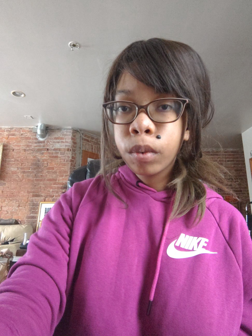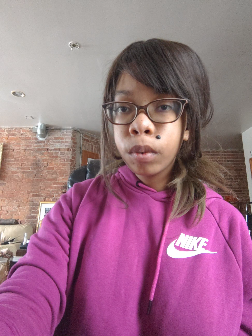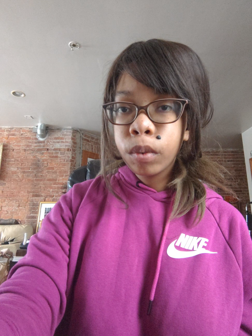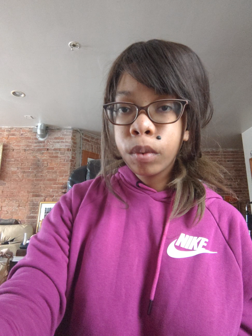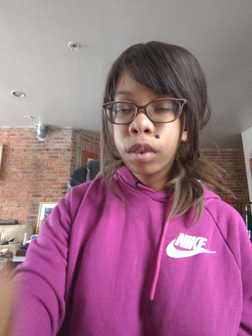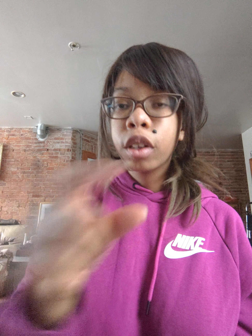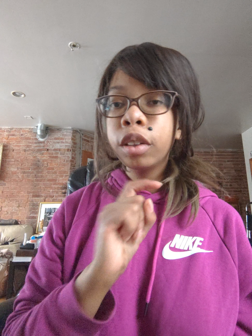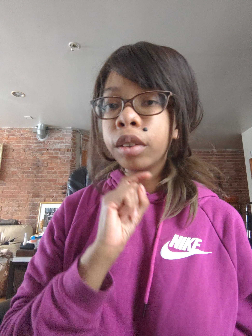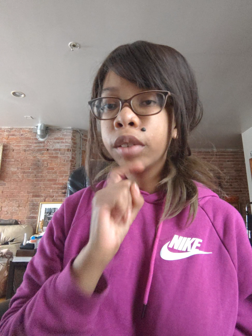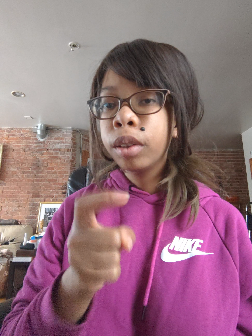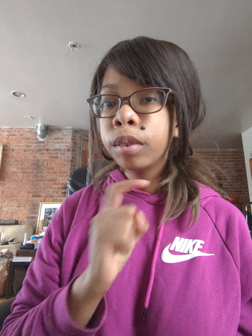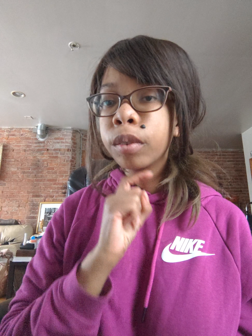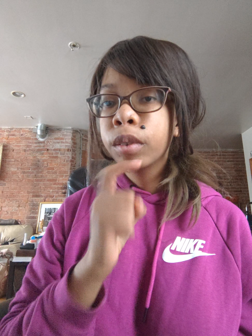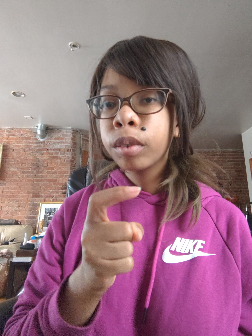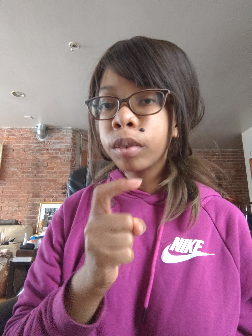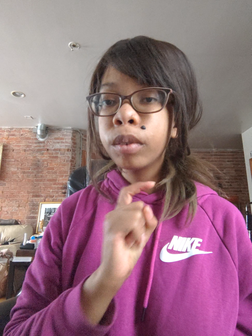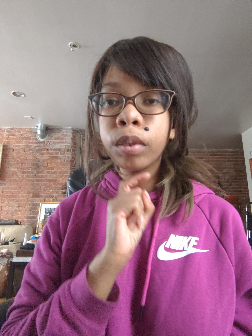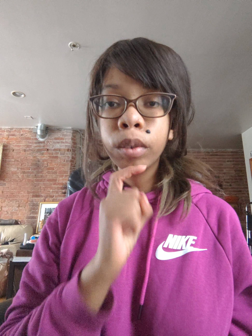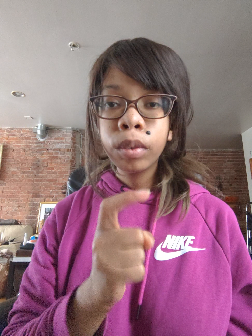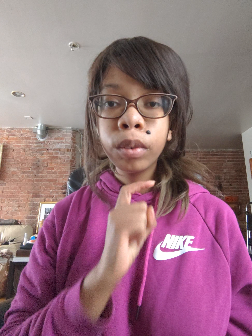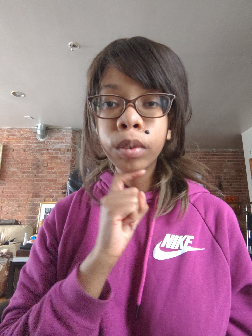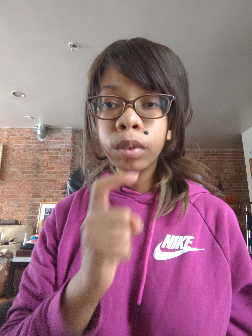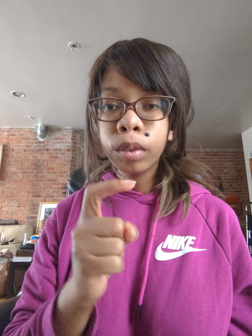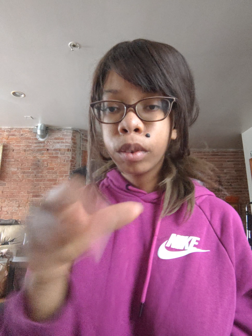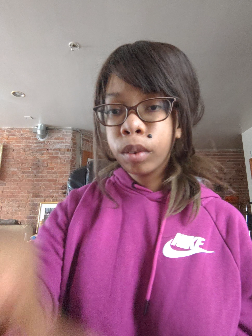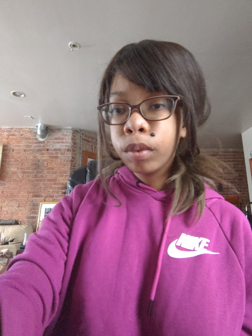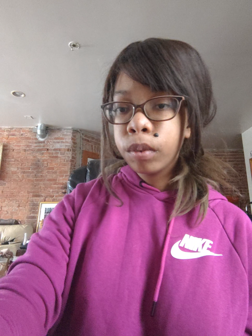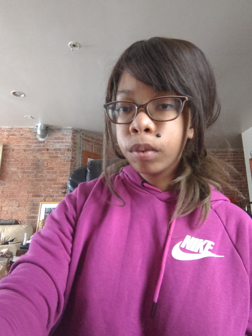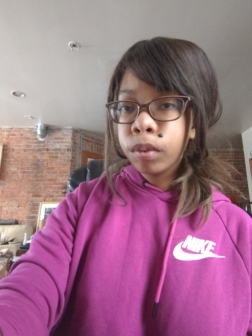garbage